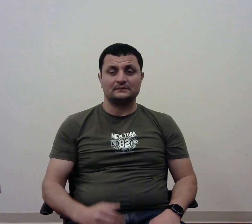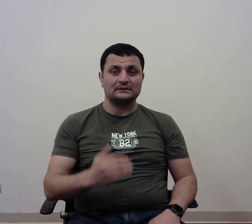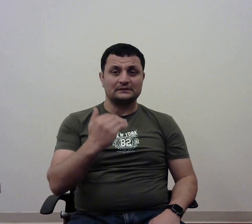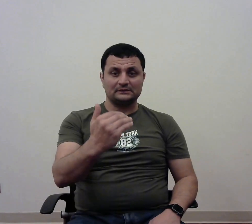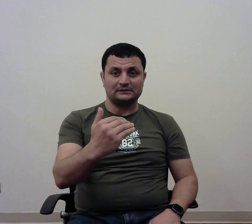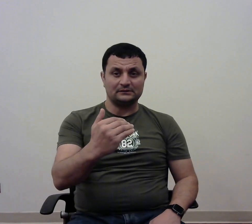siz